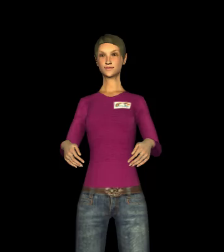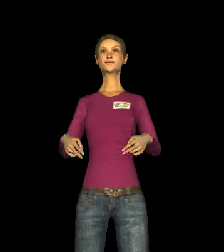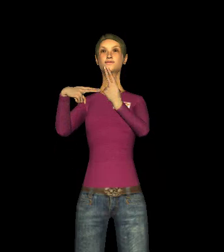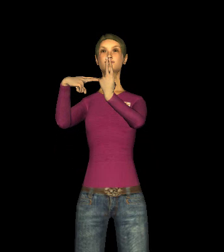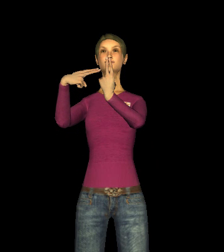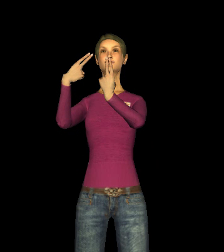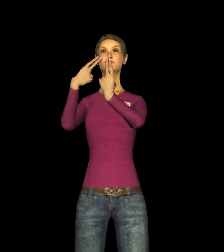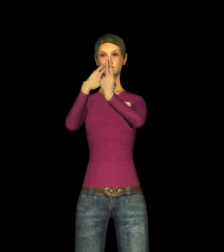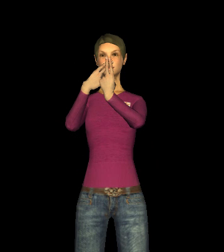يجيب